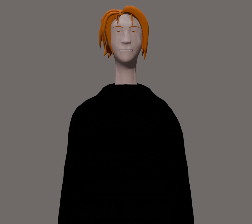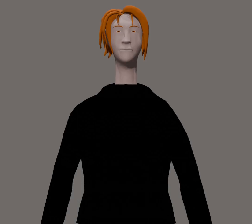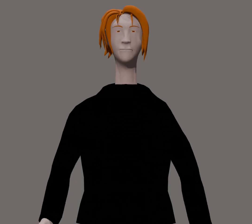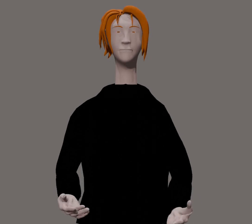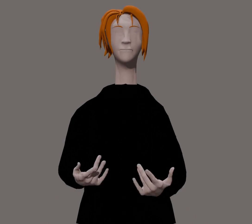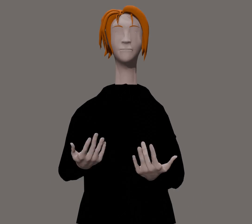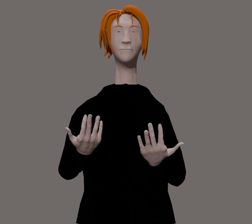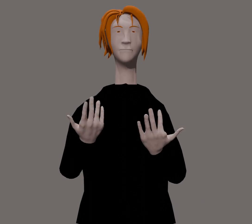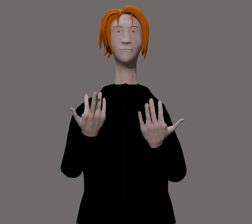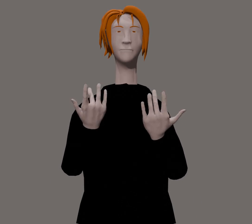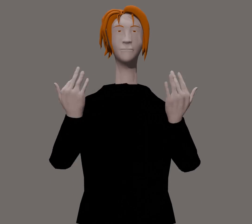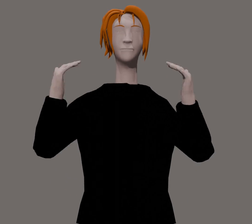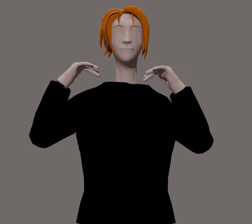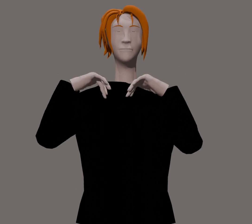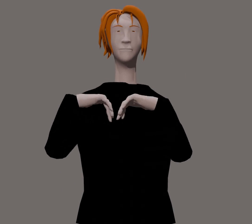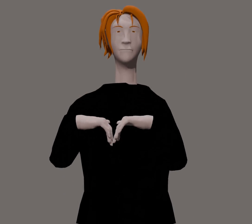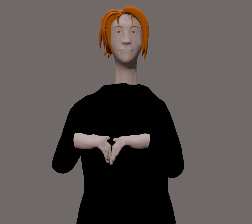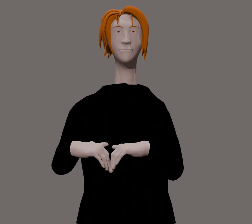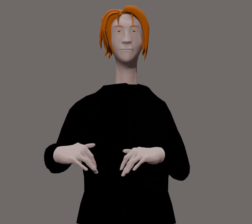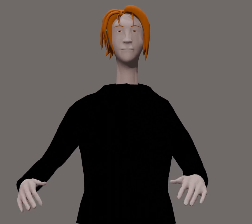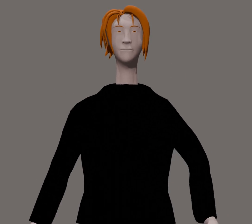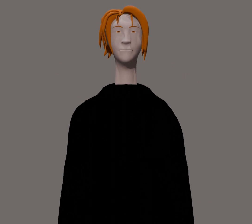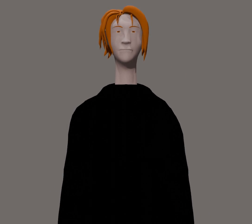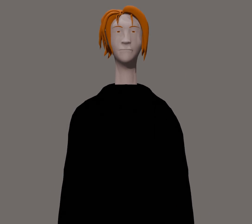Burn Down